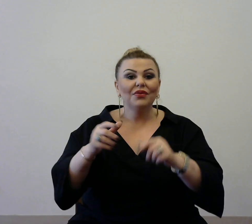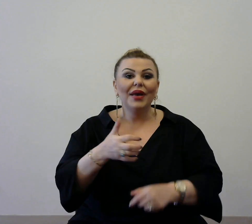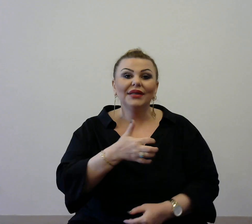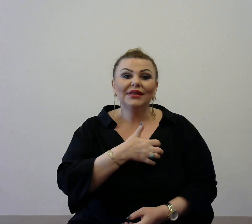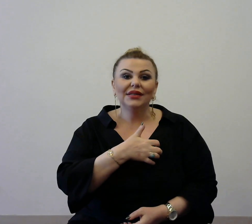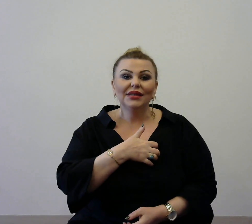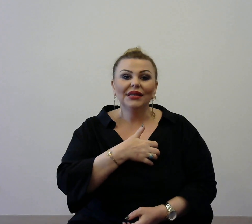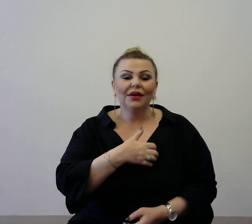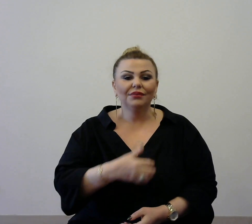istəmək